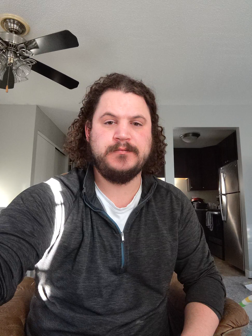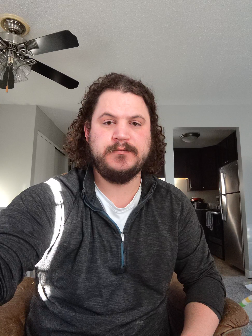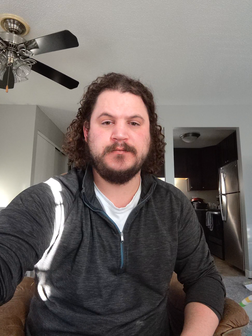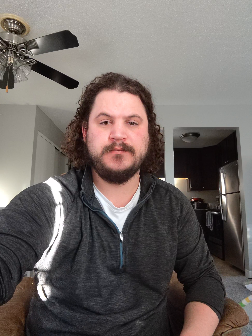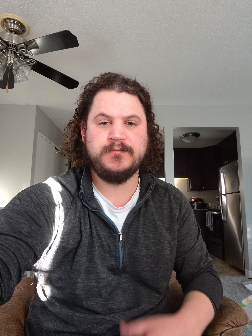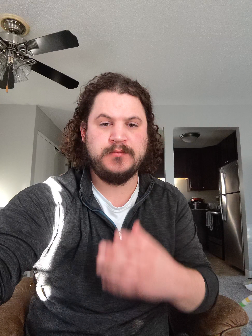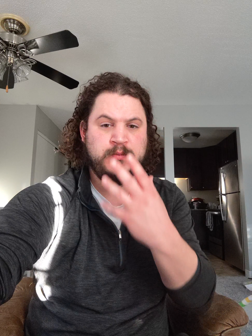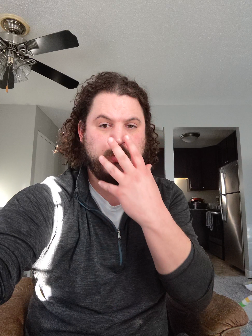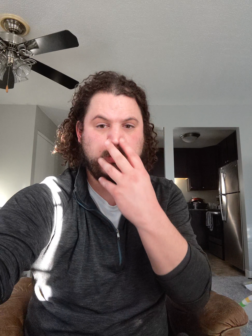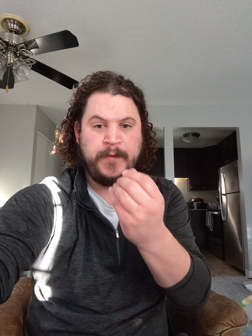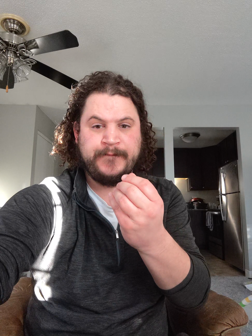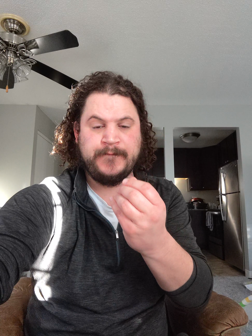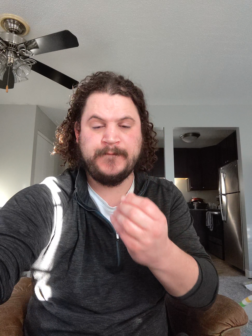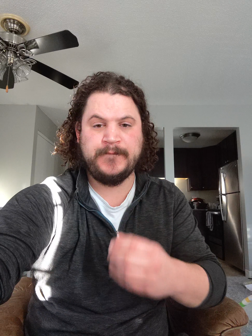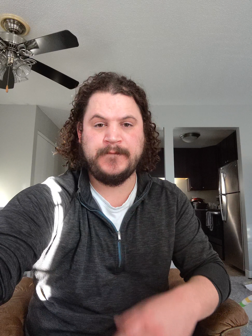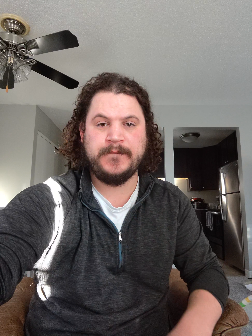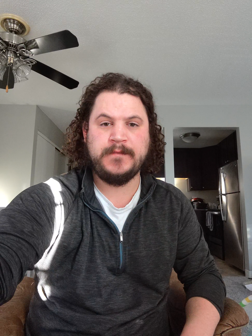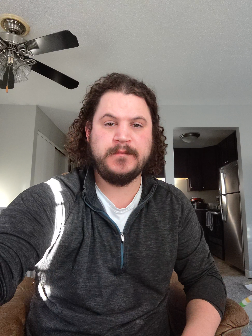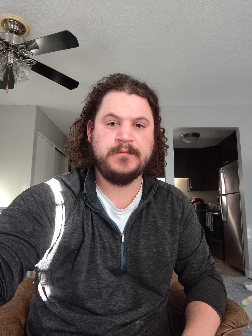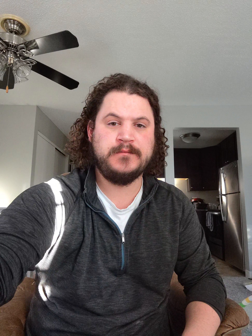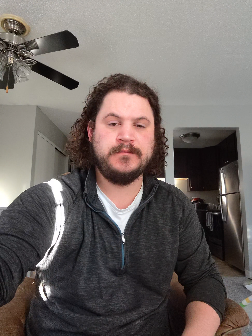wolf